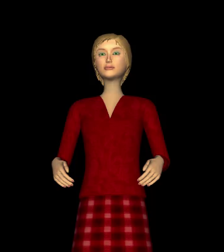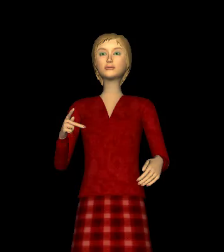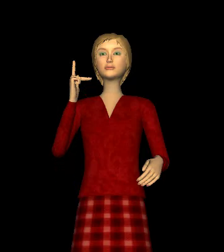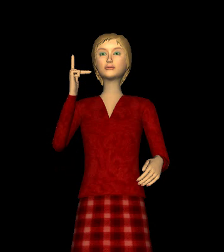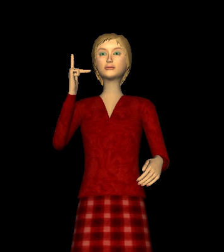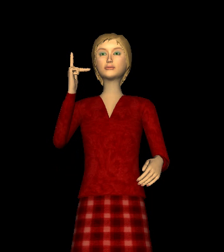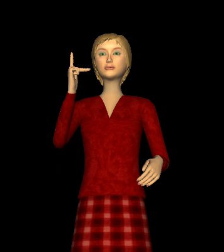كيلومتر